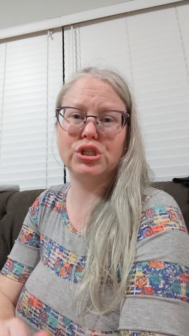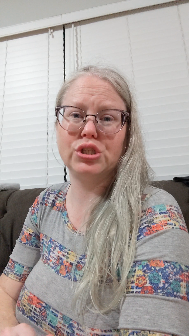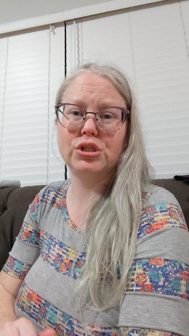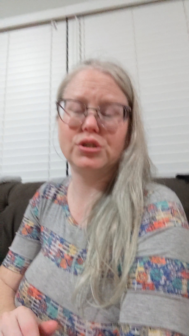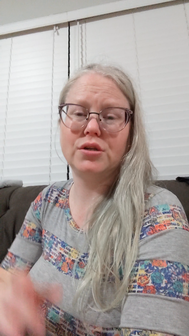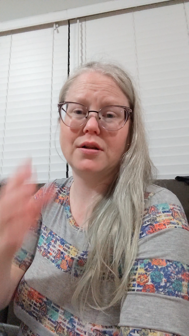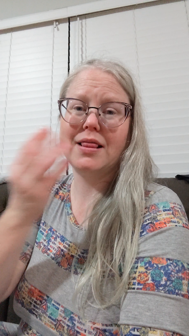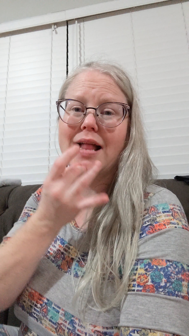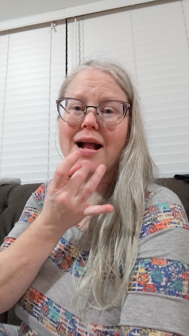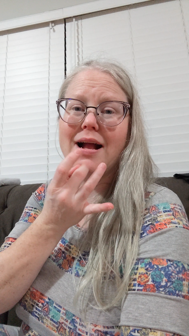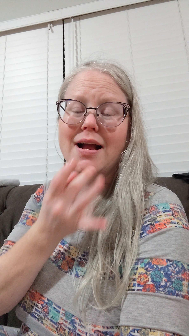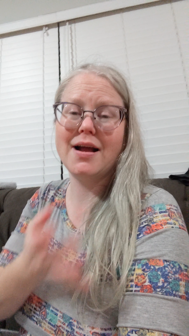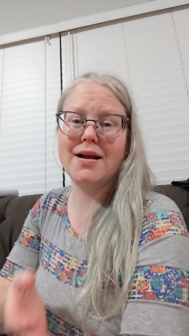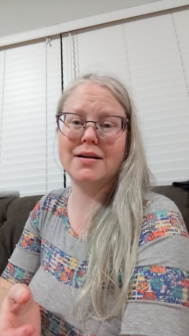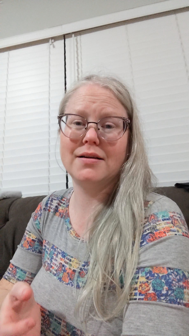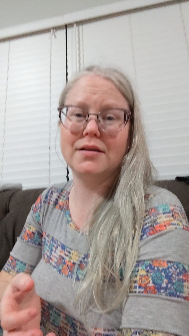light bulb